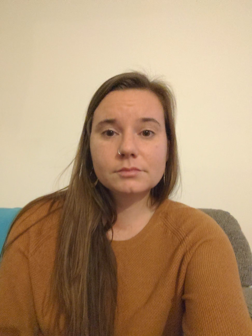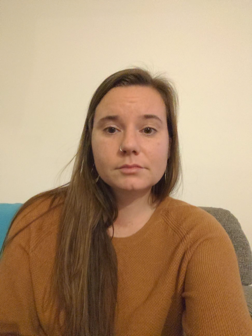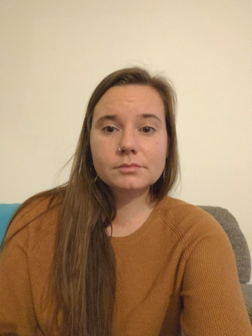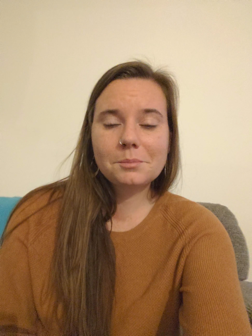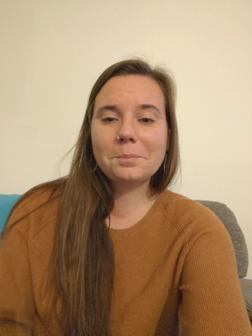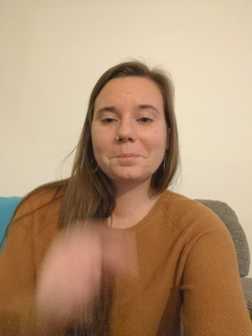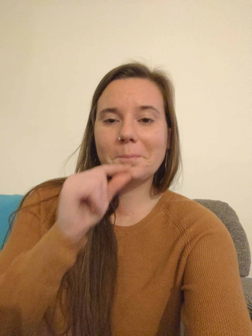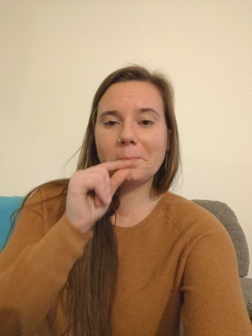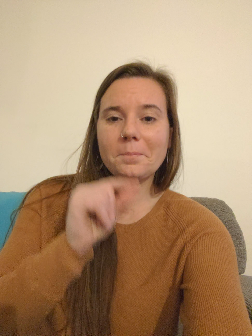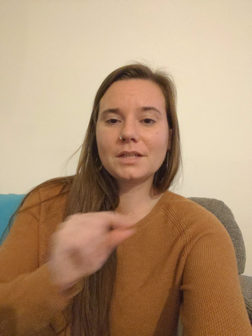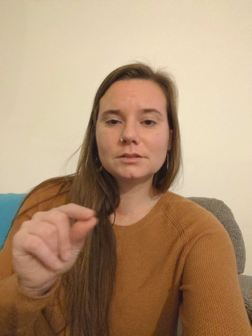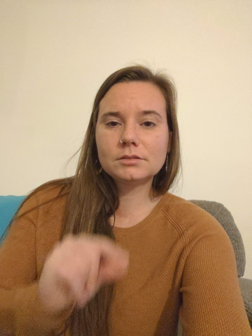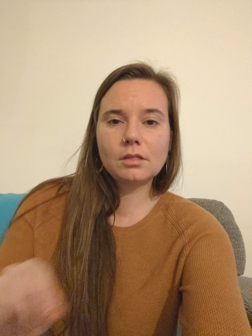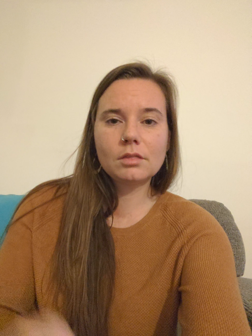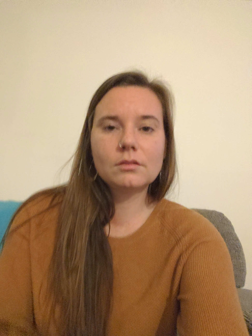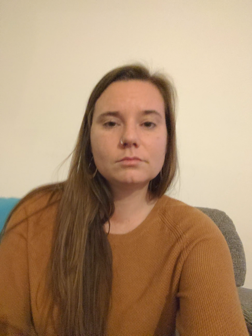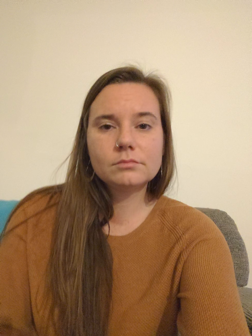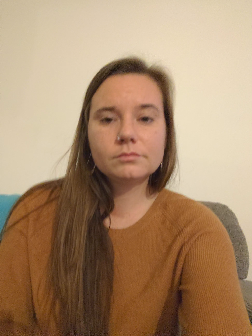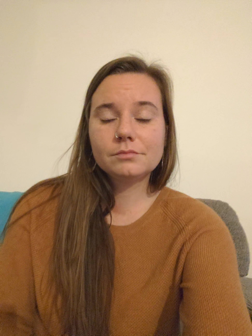pencil